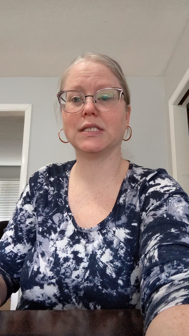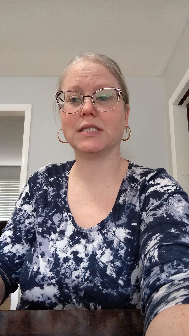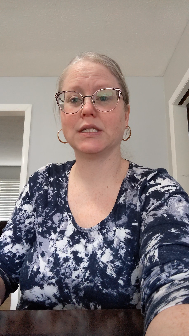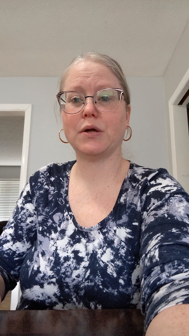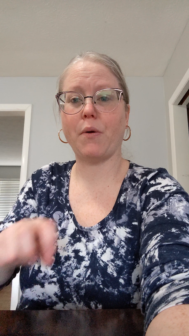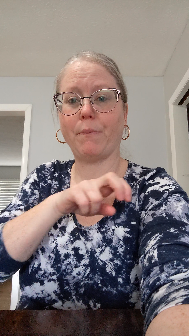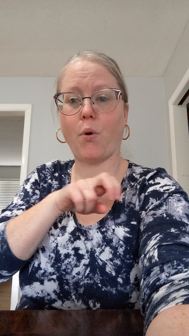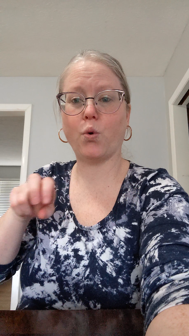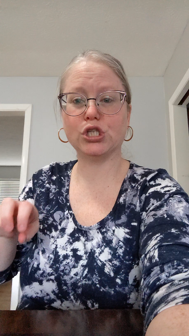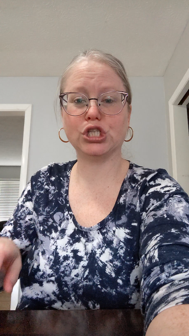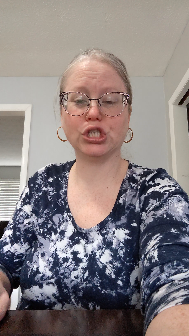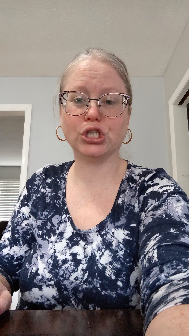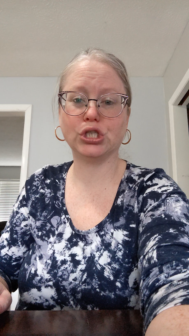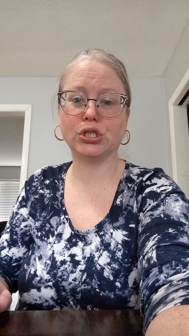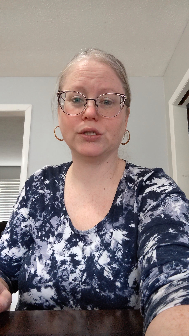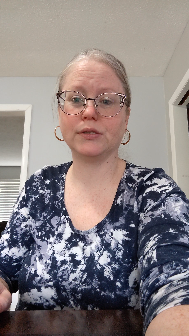porch